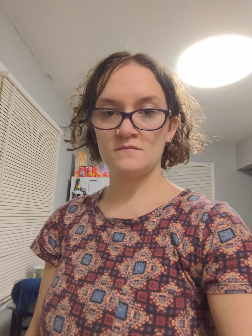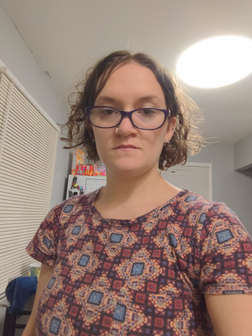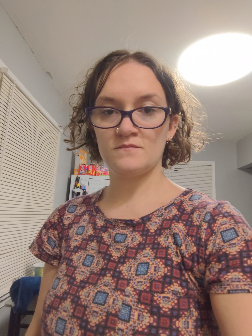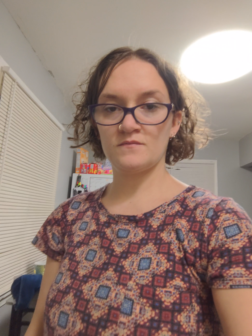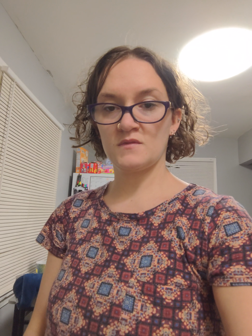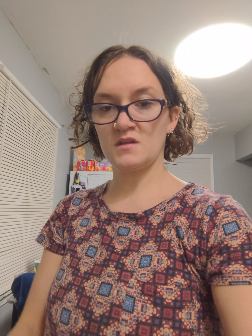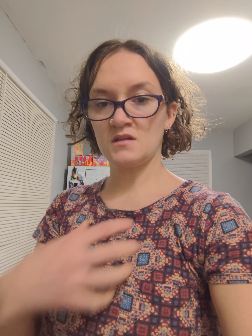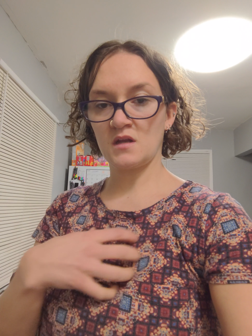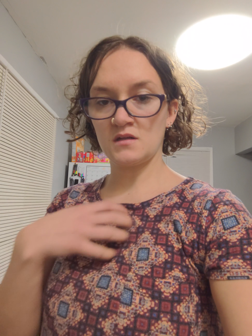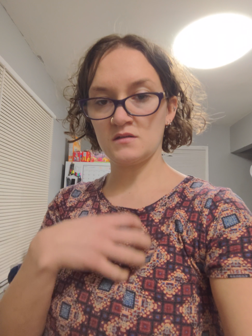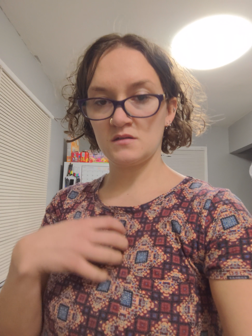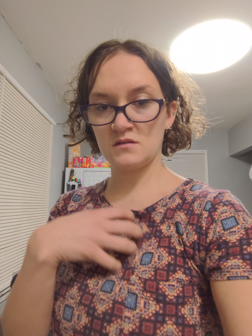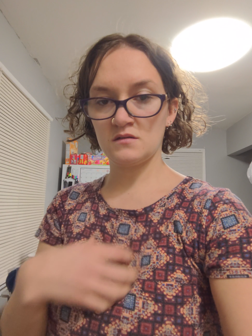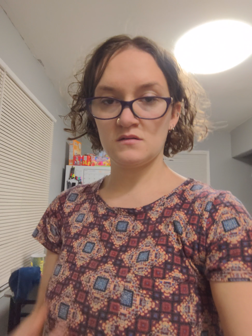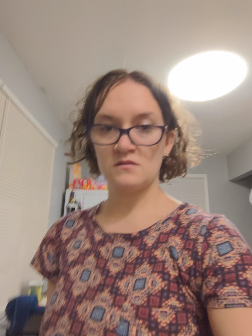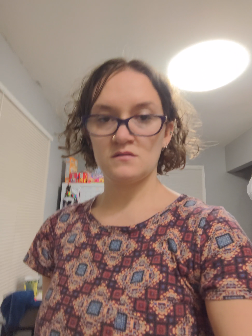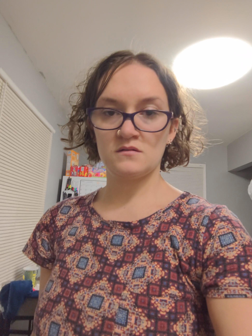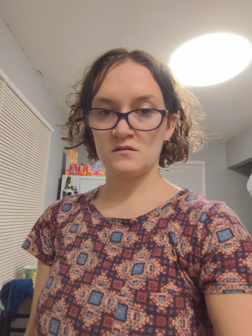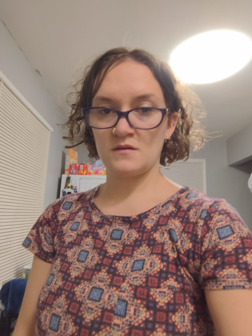yucky